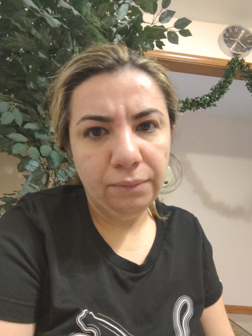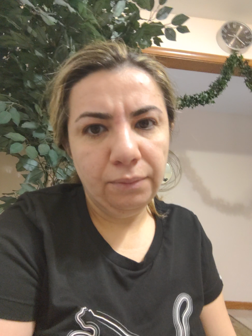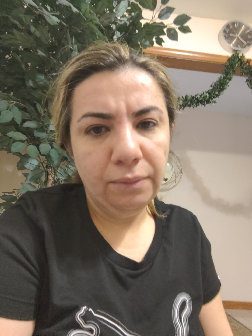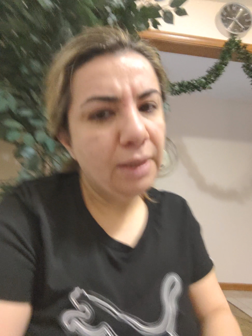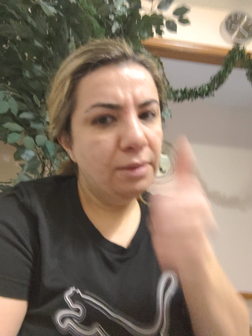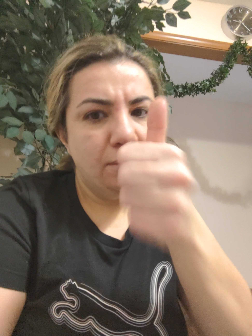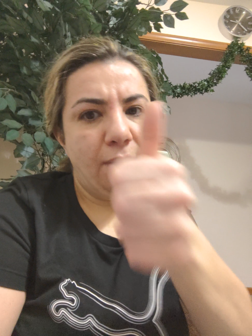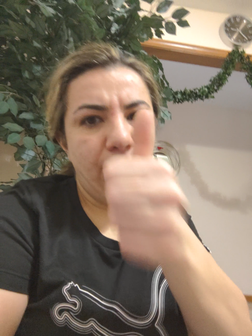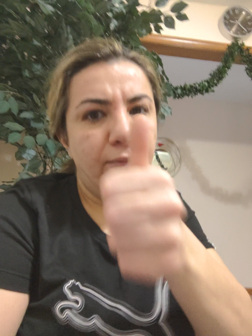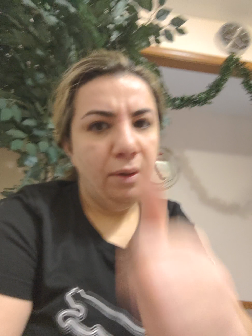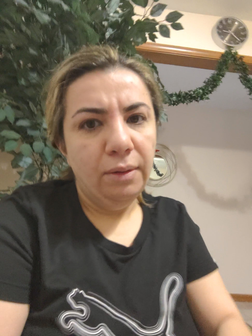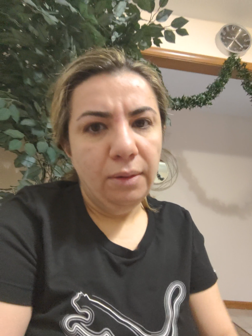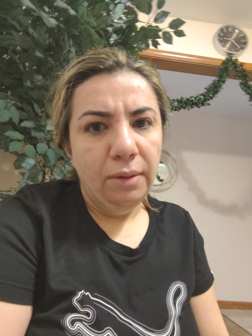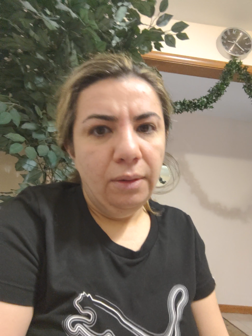yourself